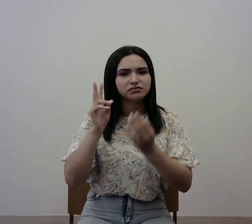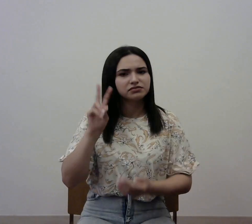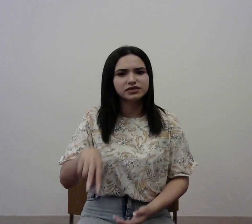bilmir